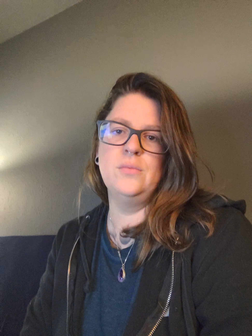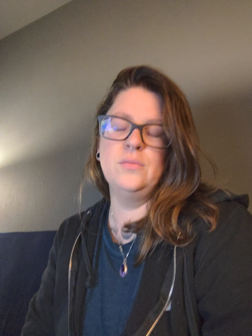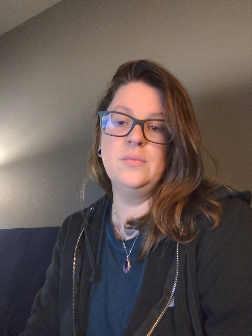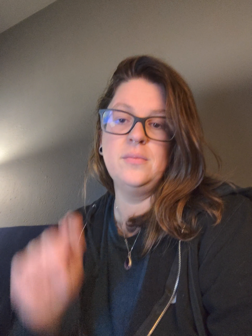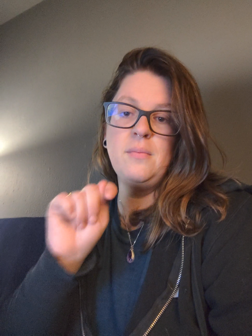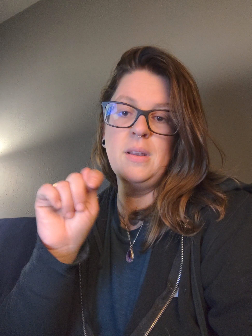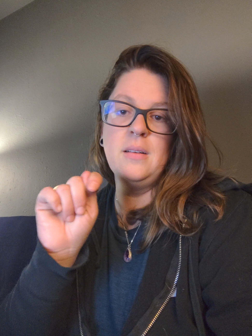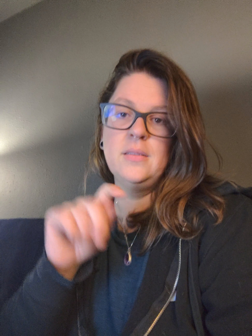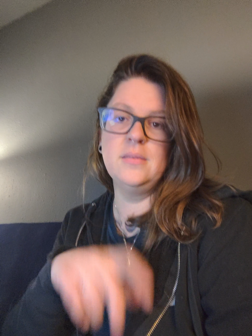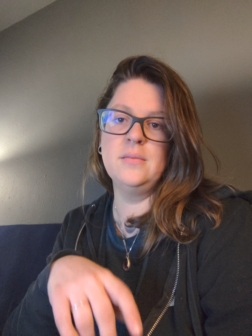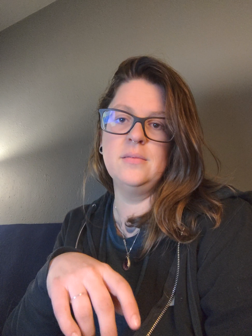potty